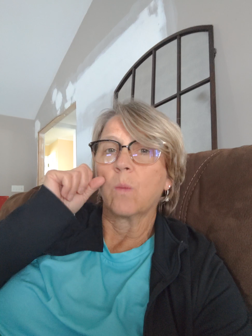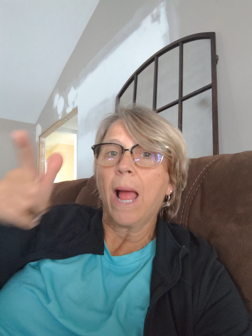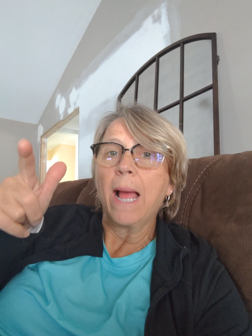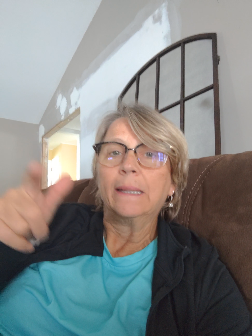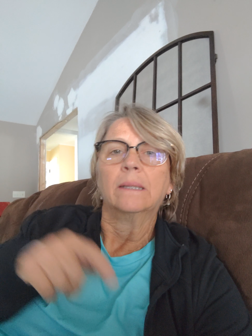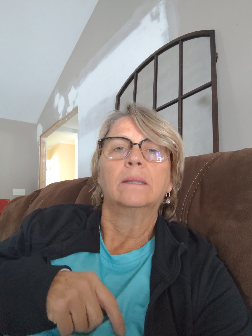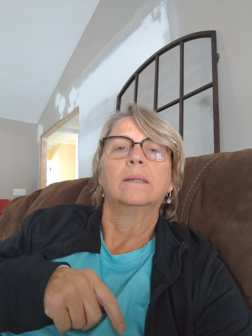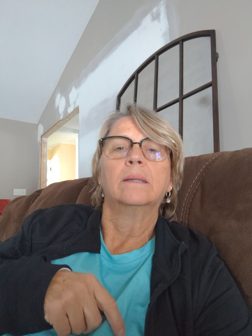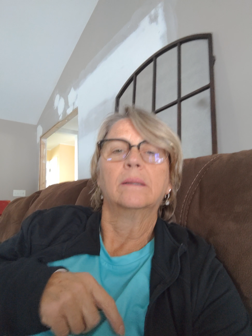awake